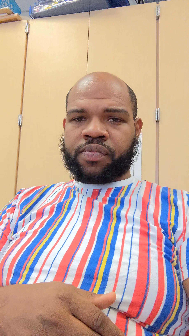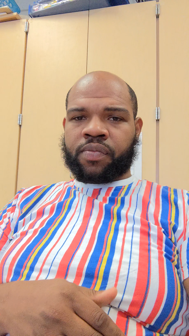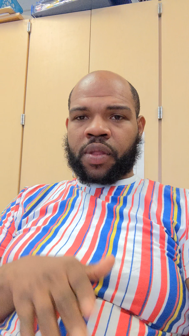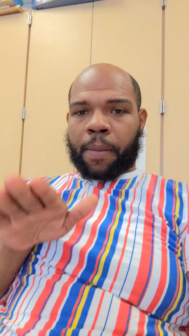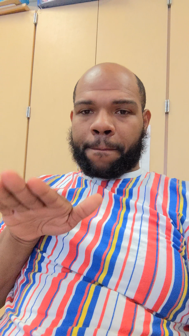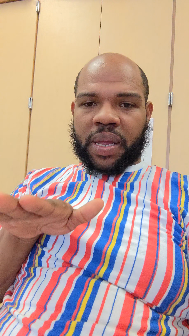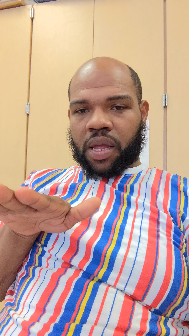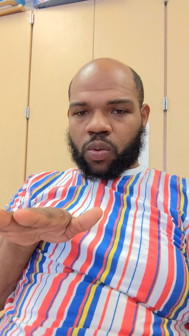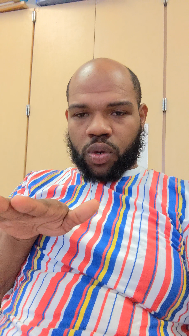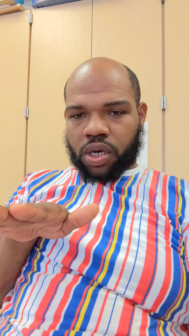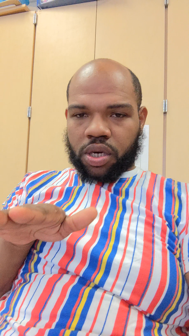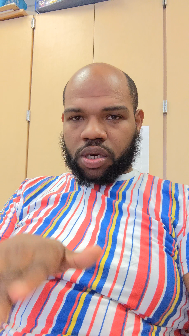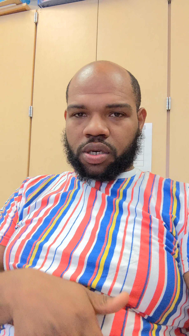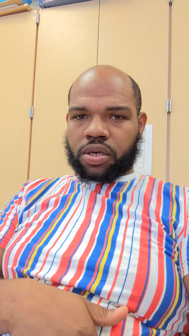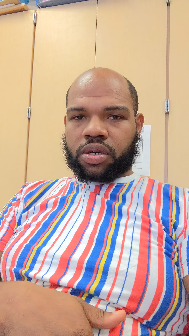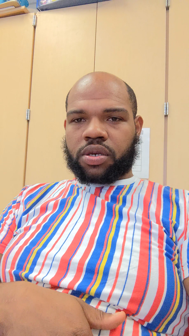penguin